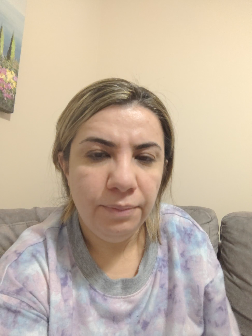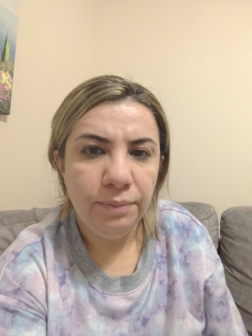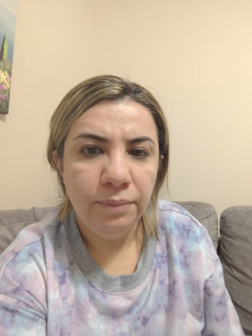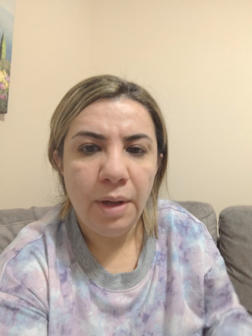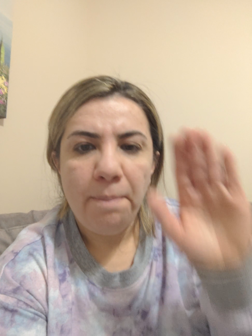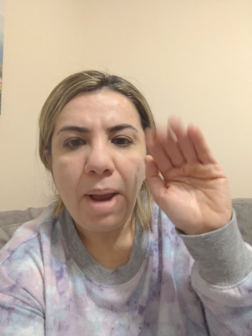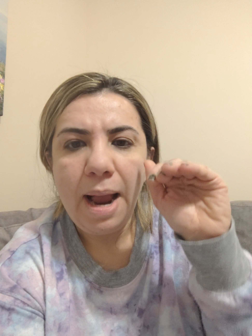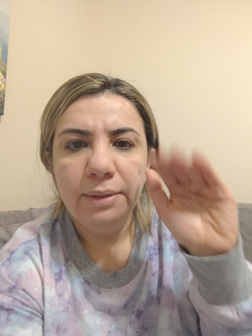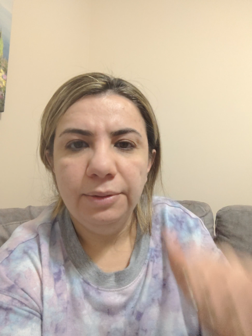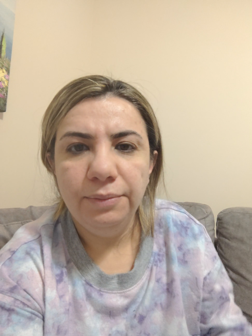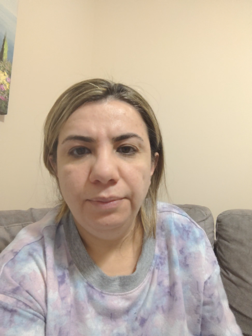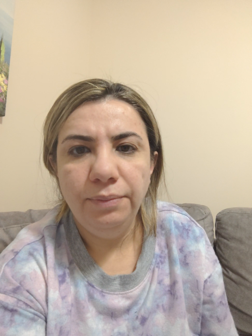bye